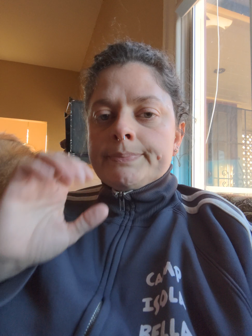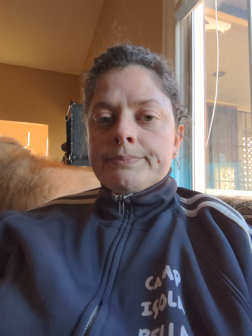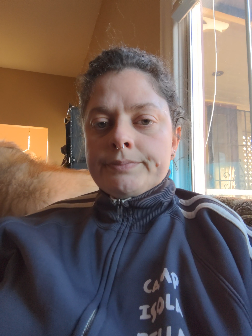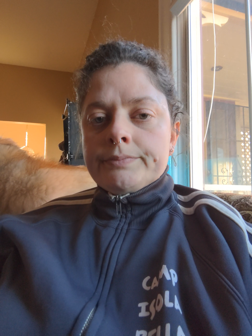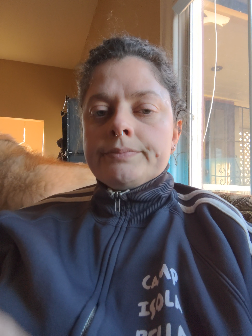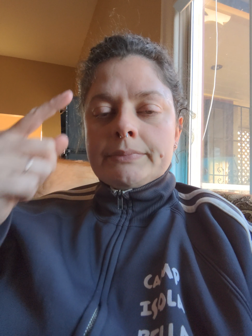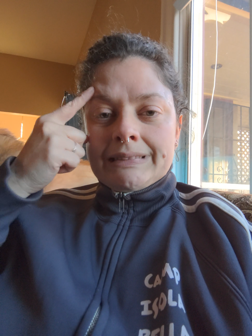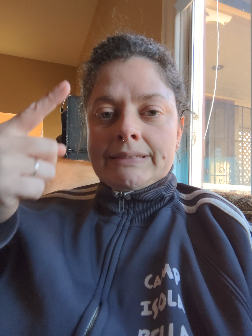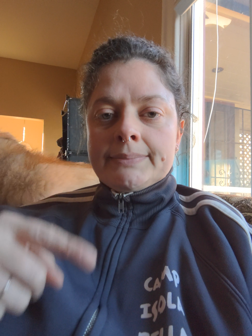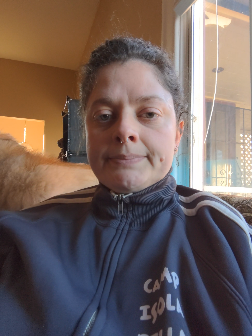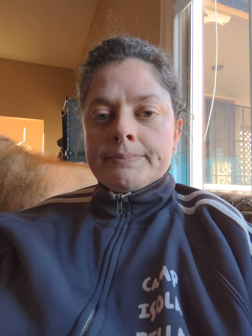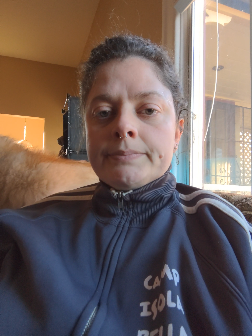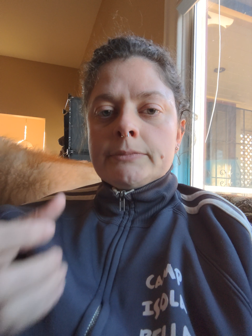penny